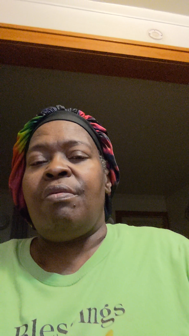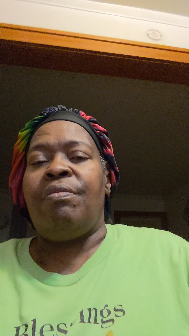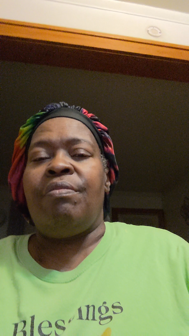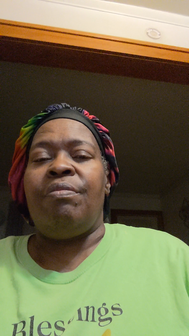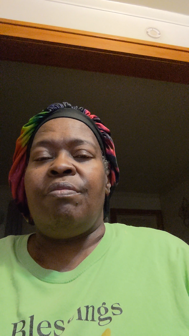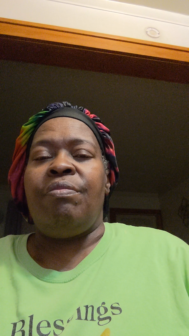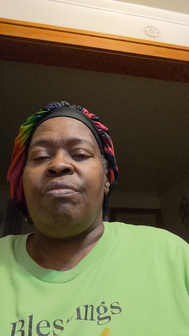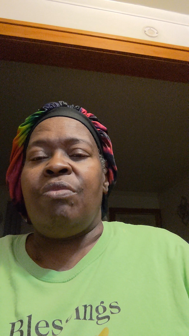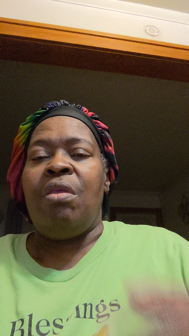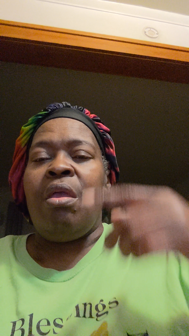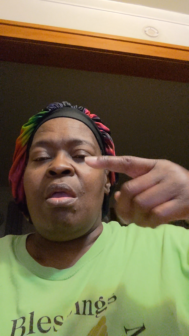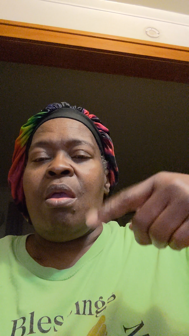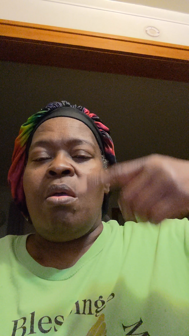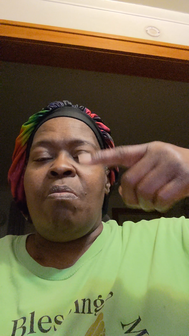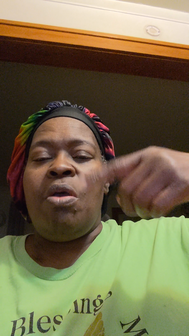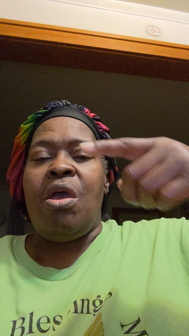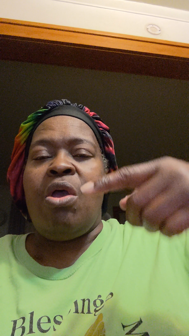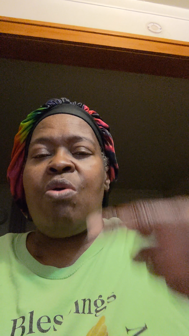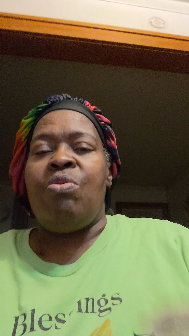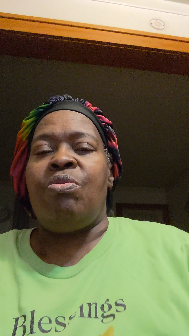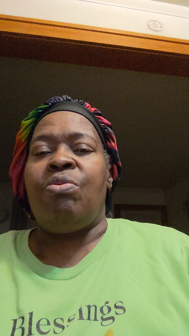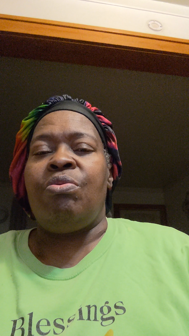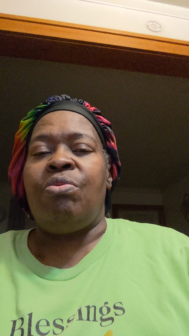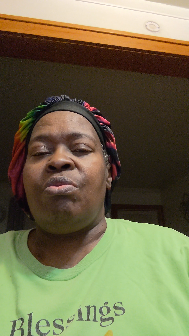about